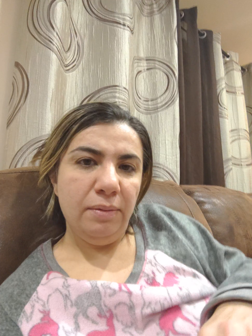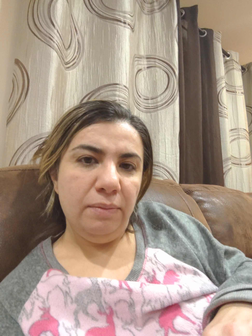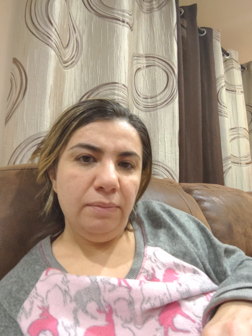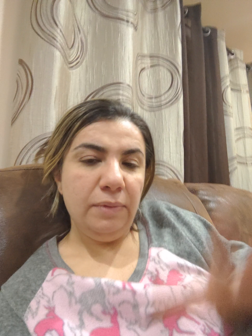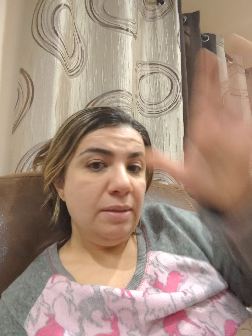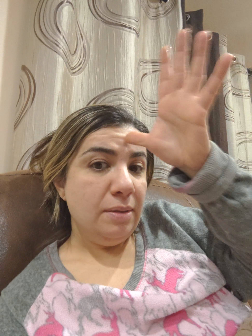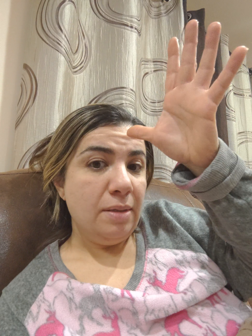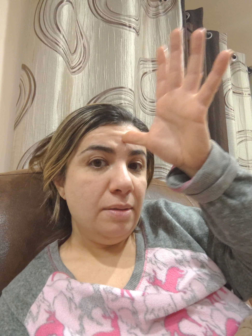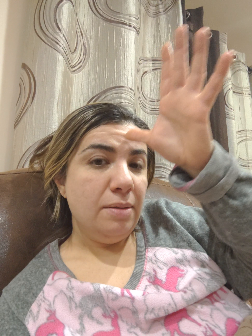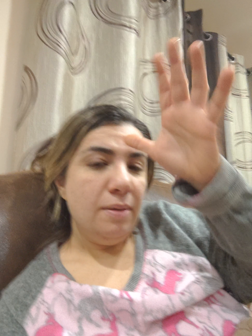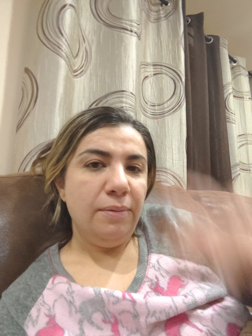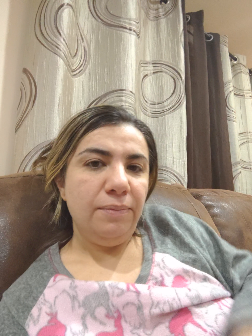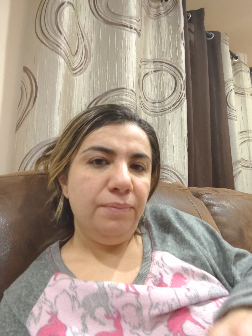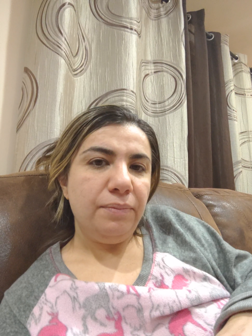dad